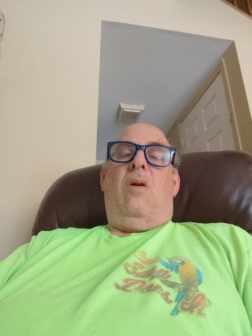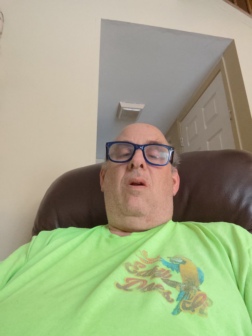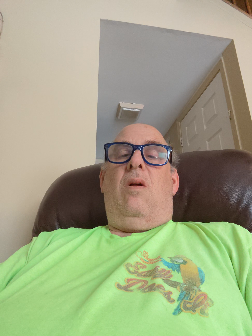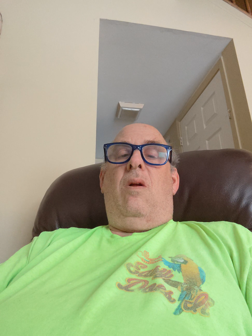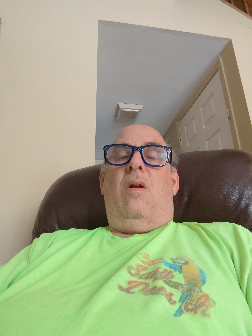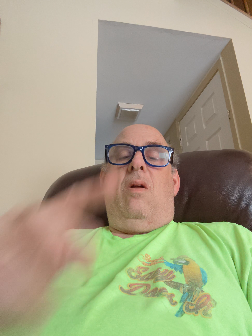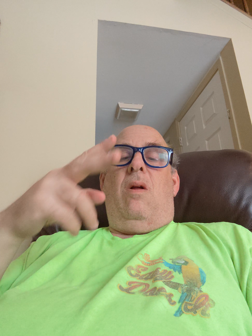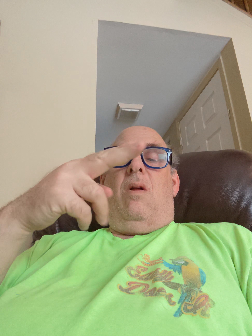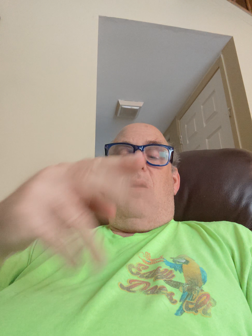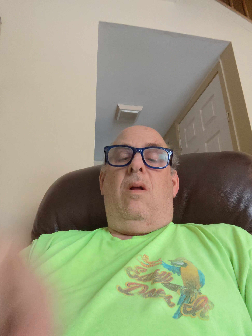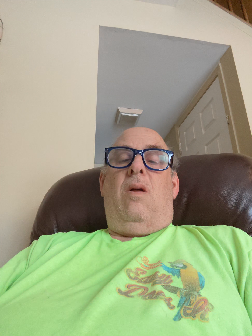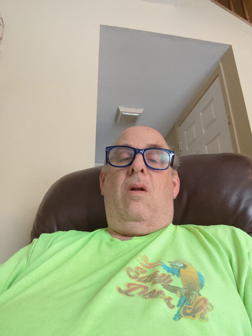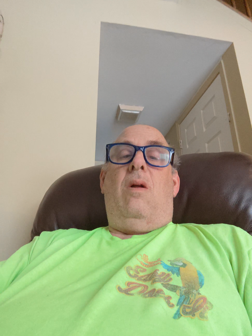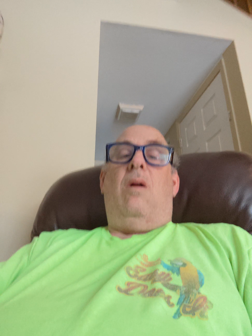cut